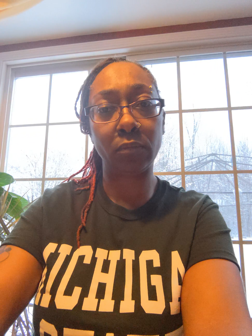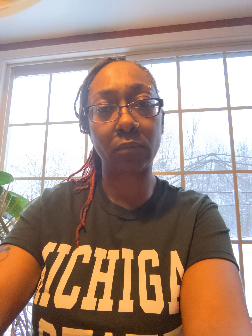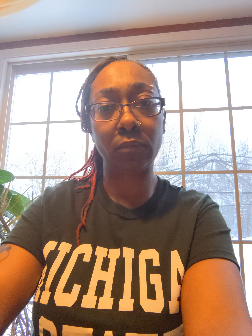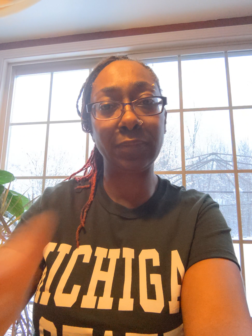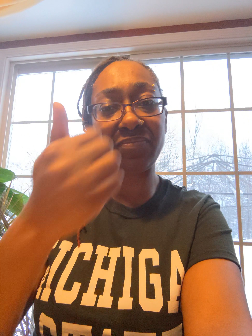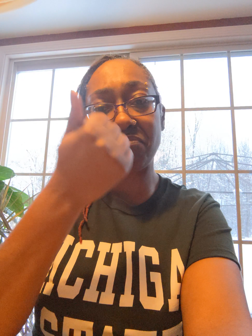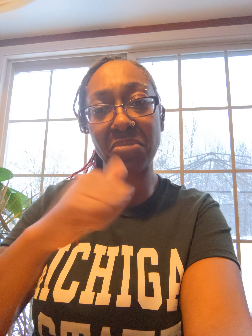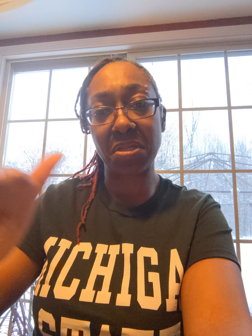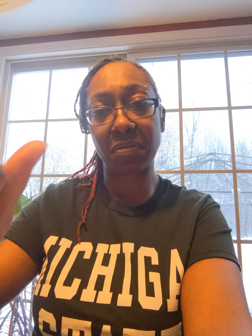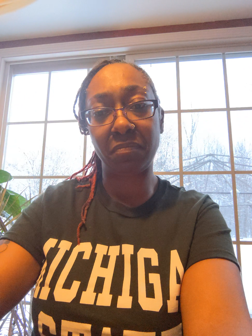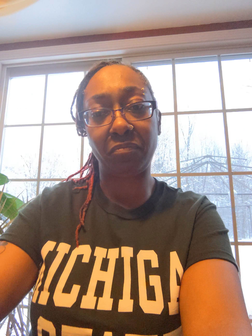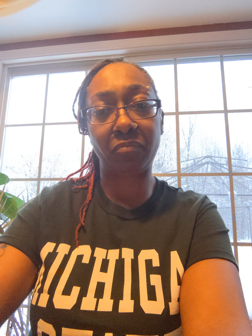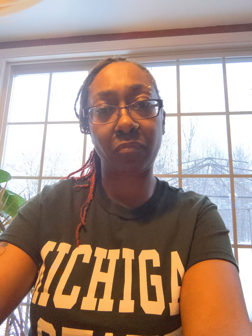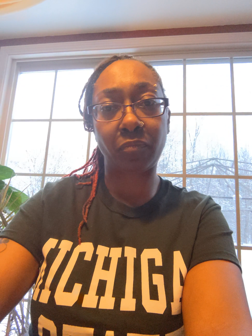any